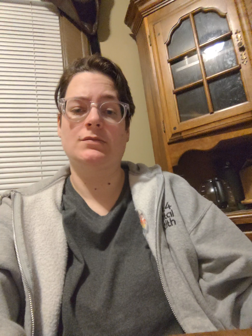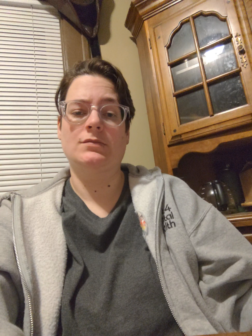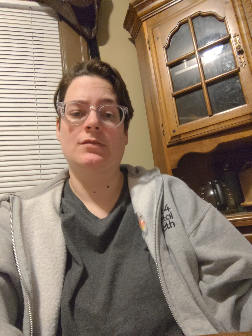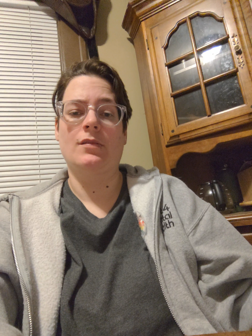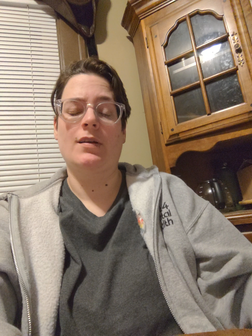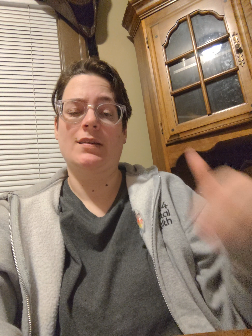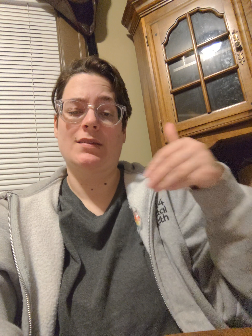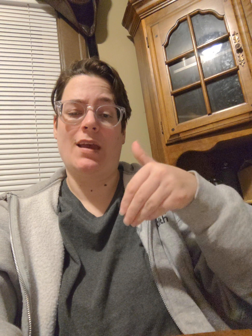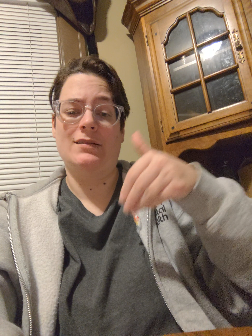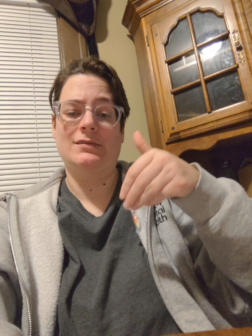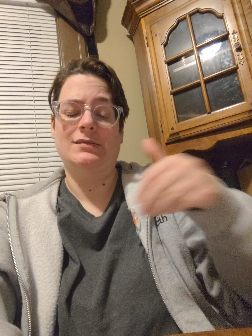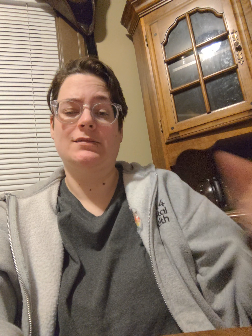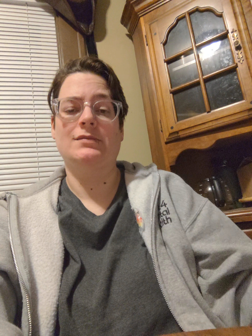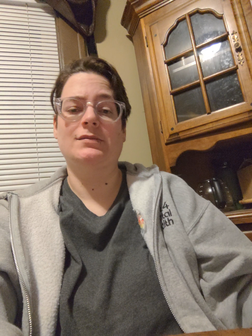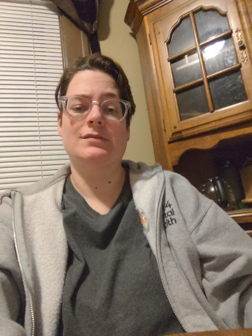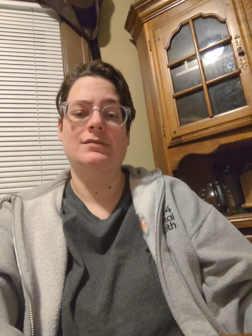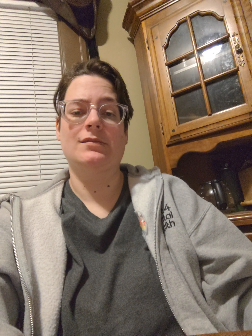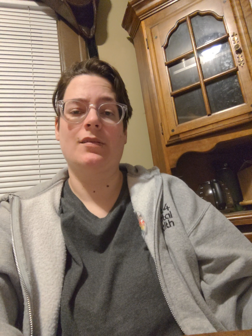night